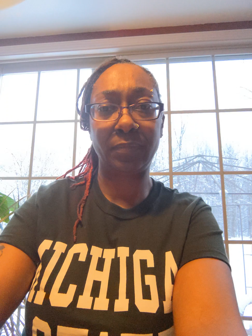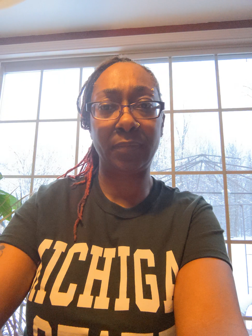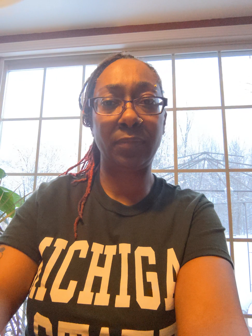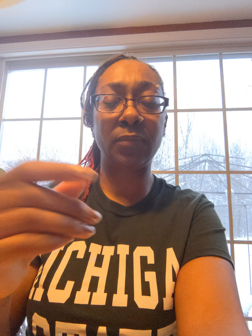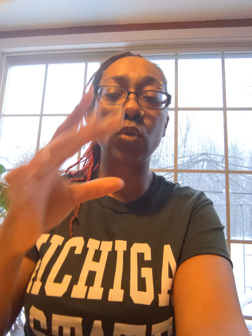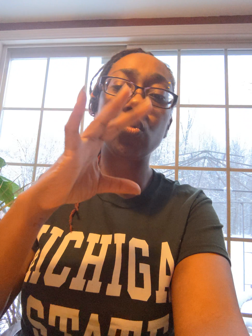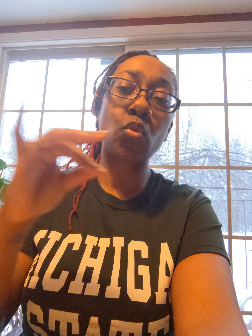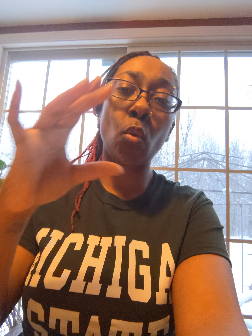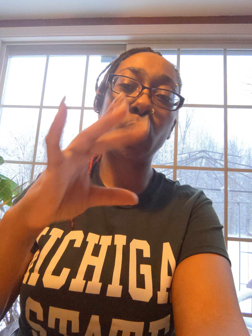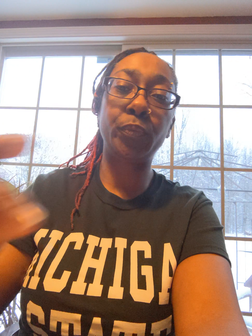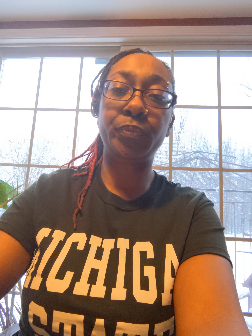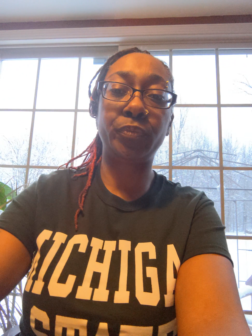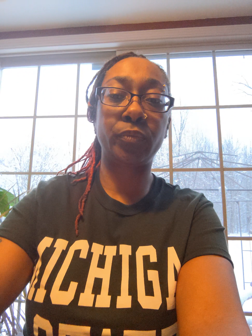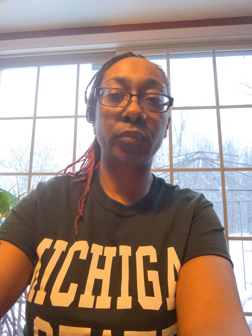story